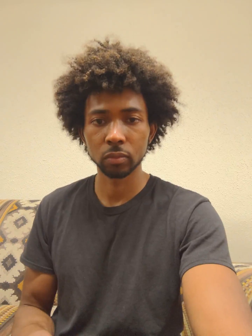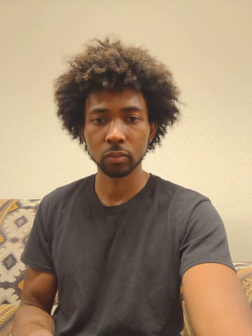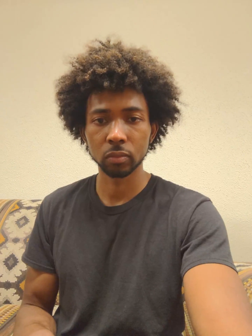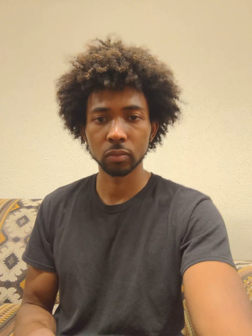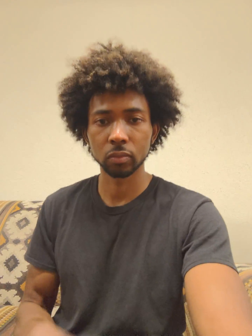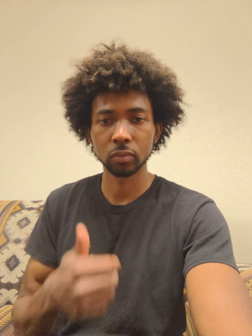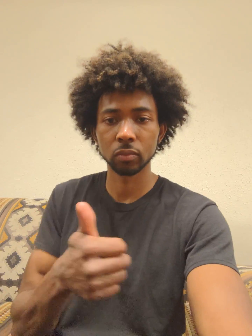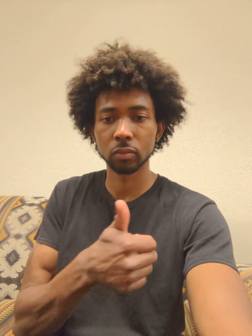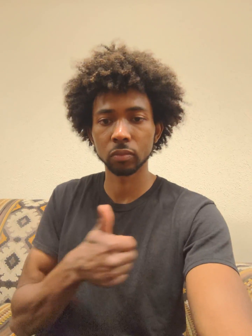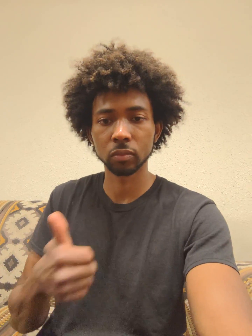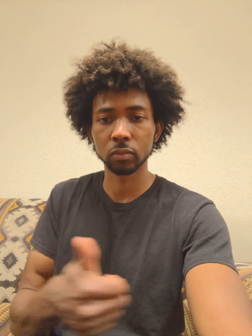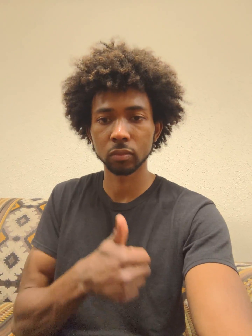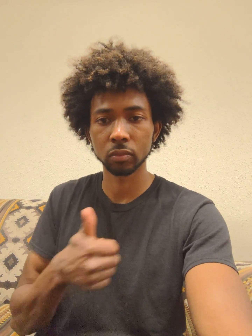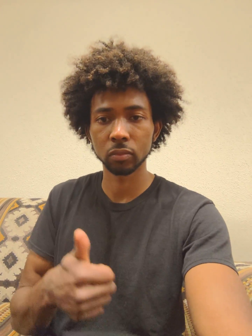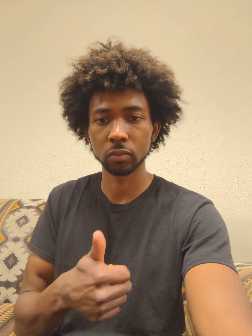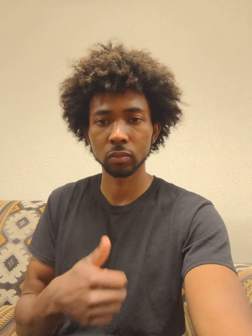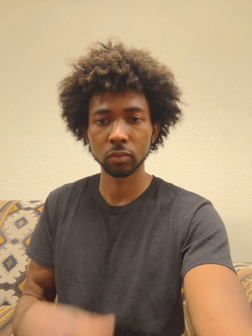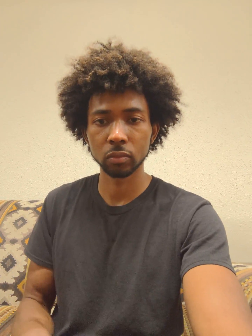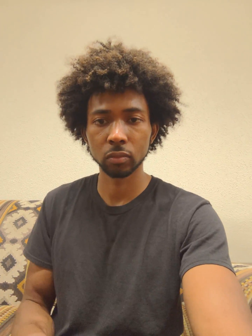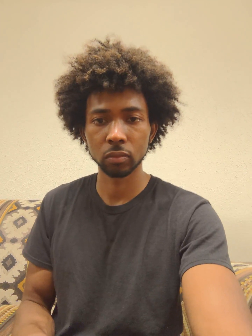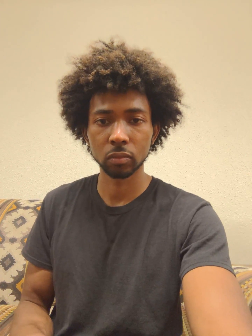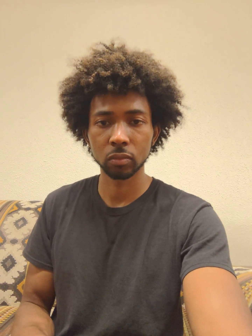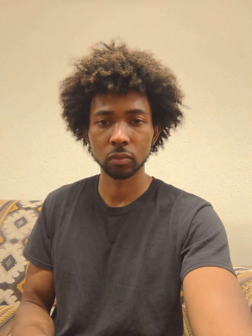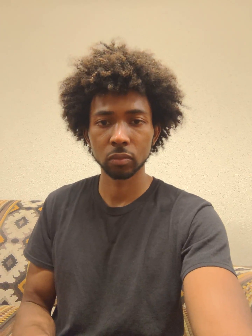basement